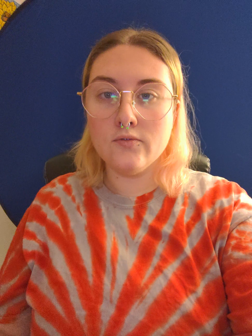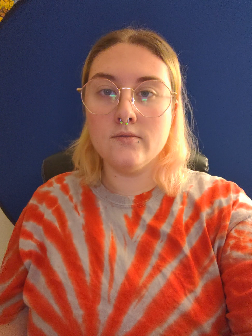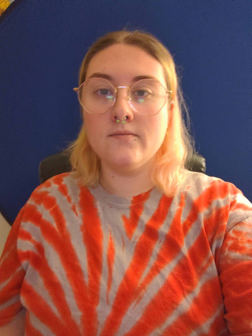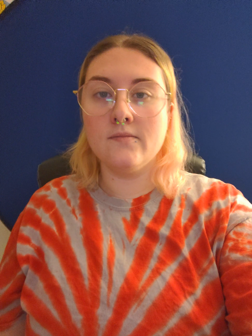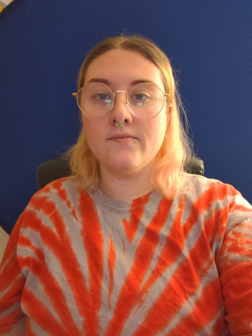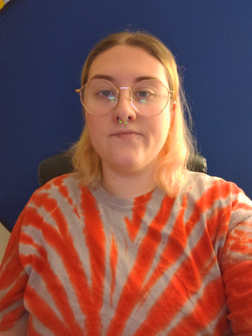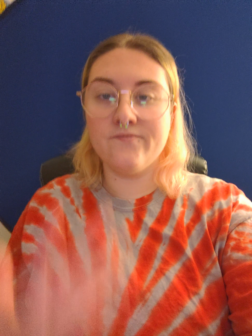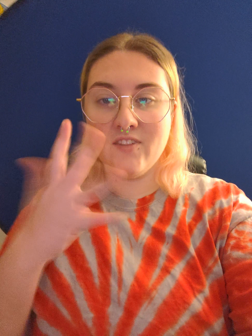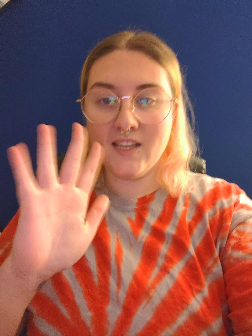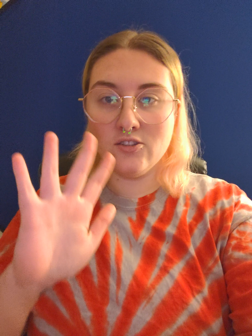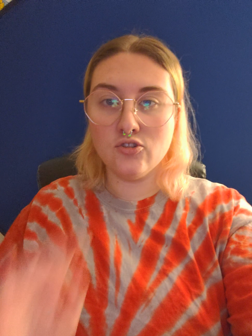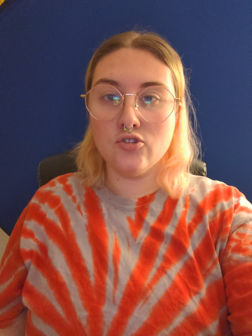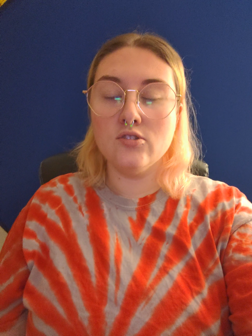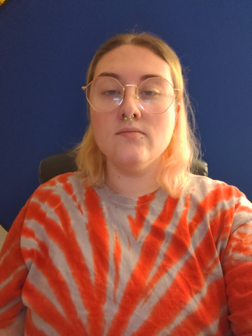finish